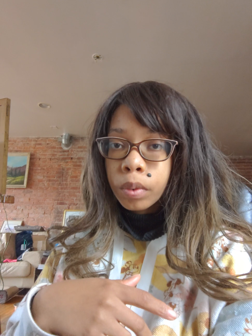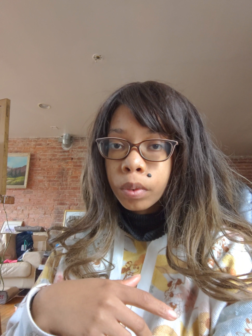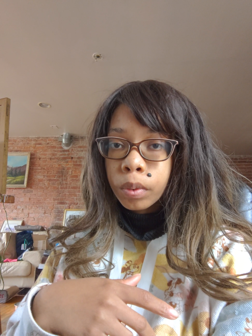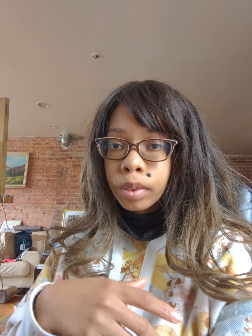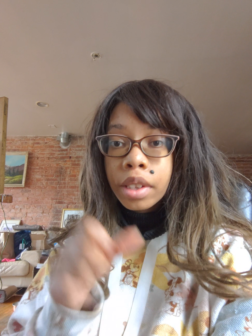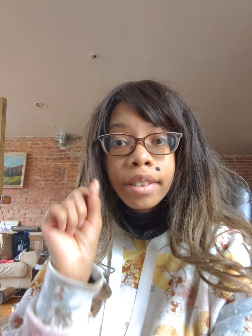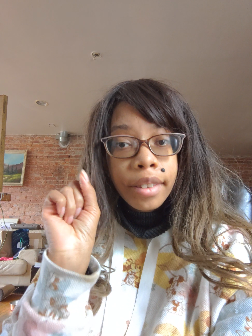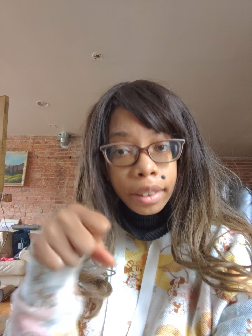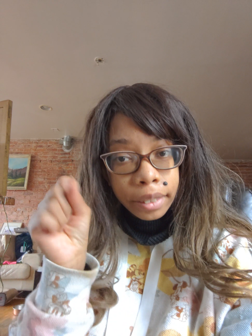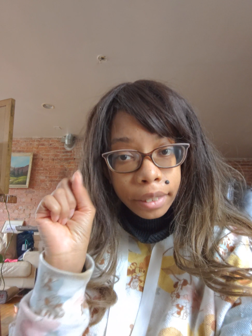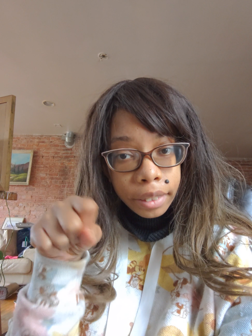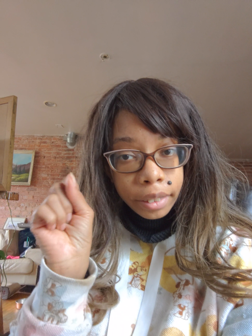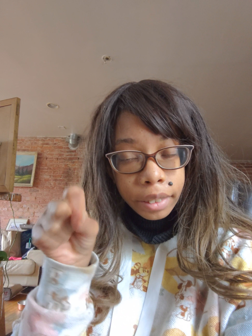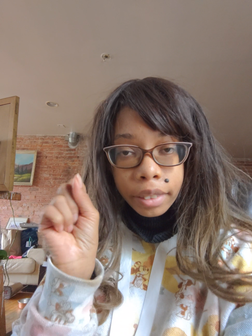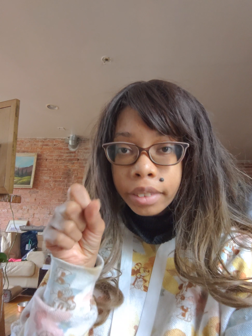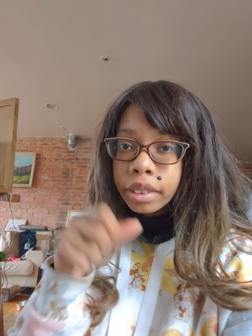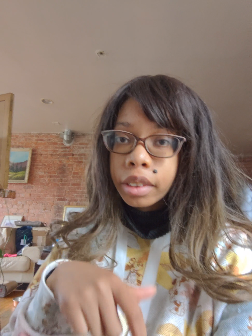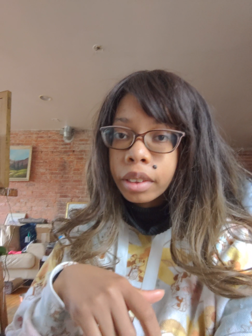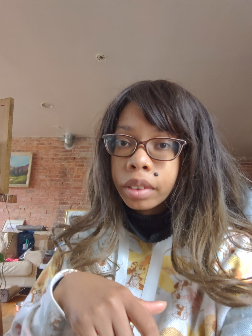yes